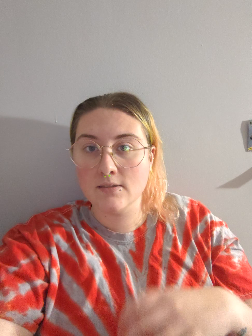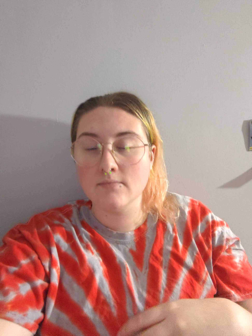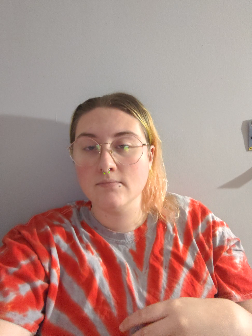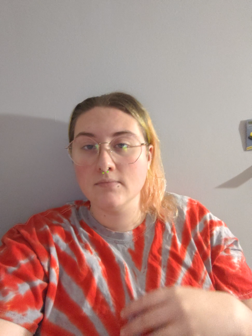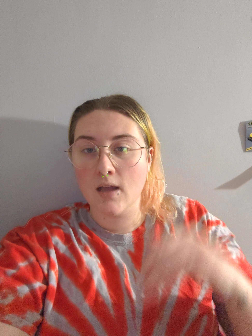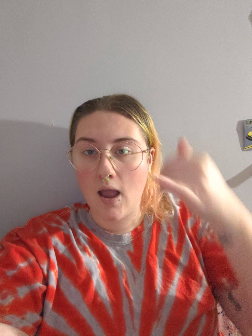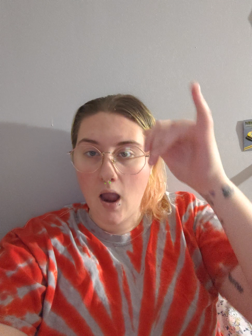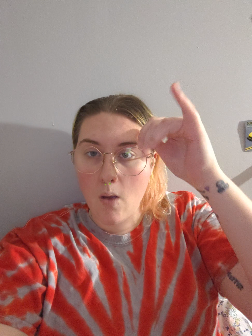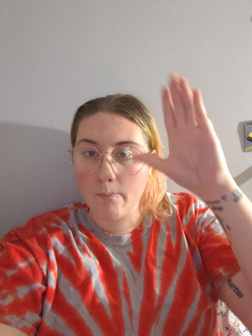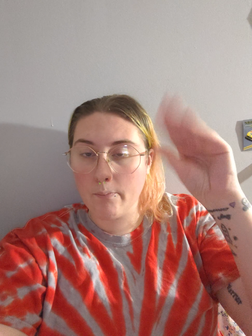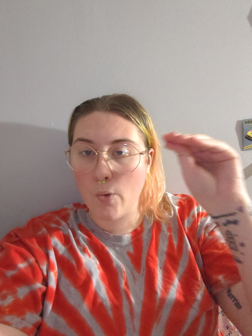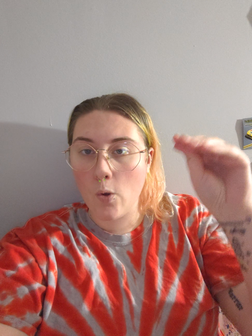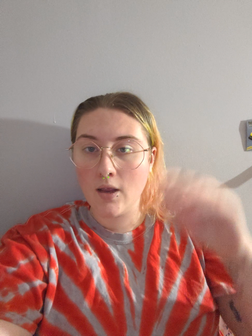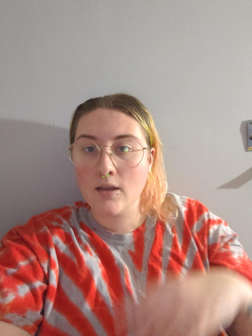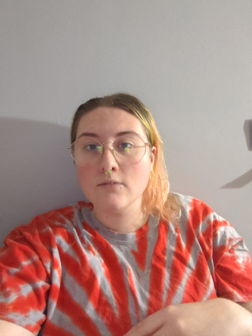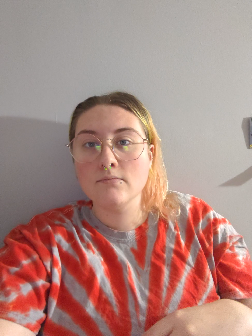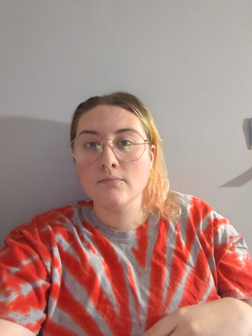cowboy